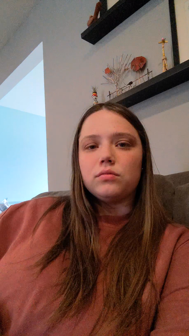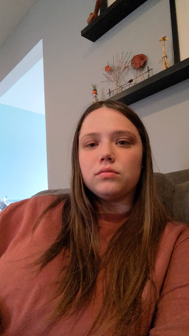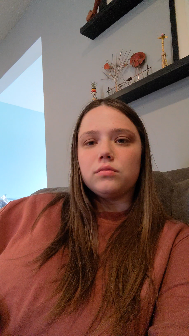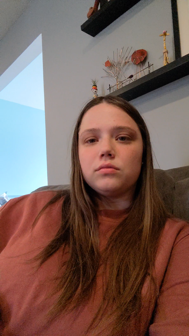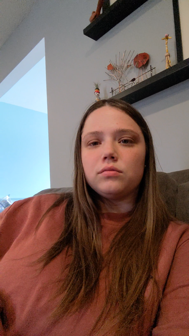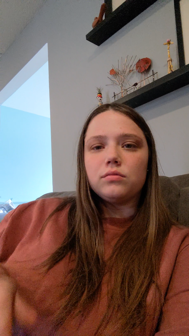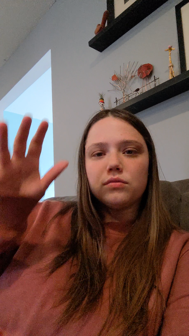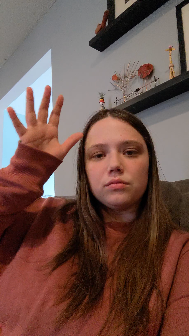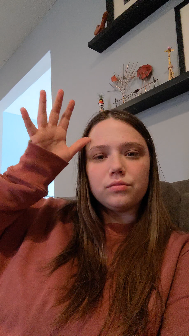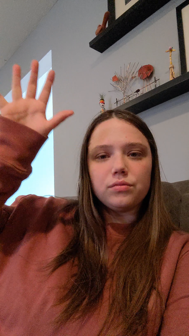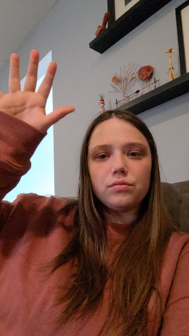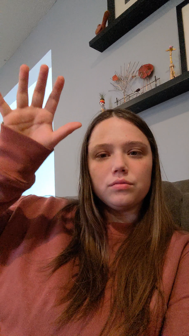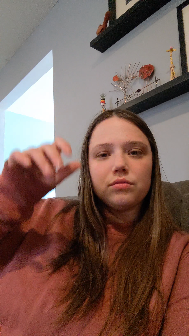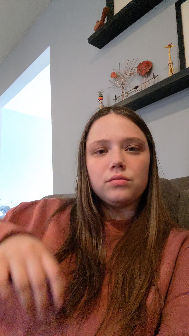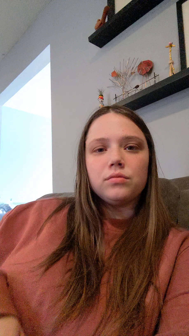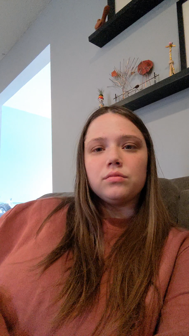moose